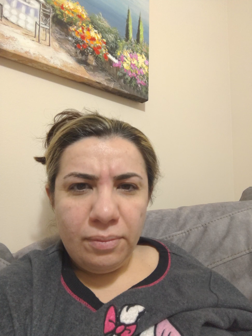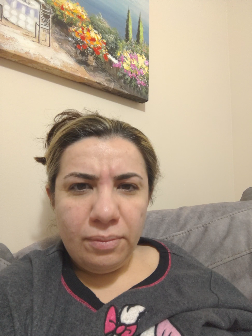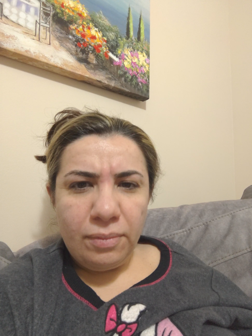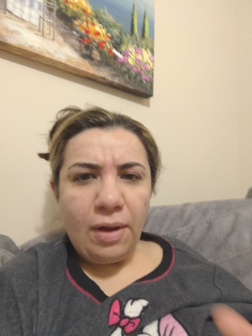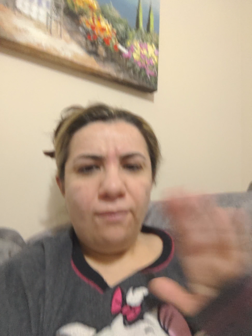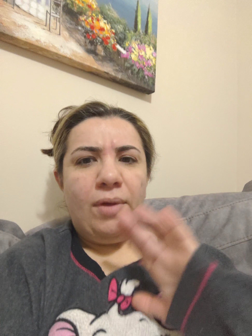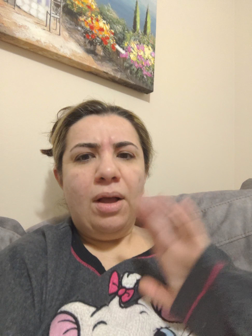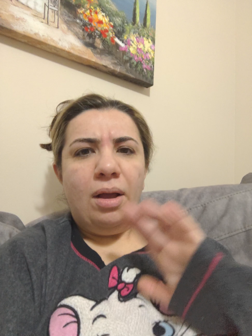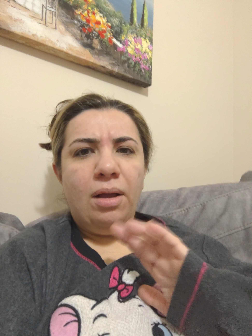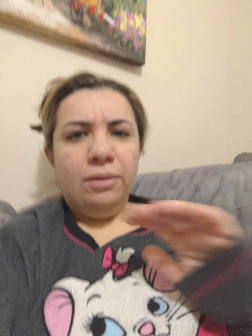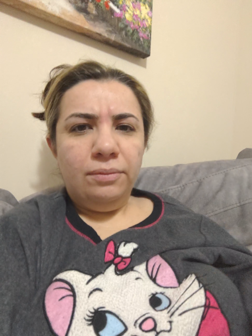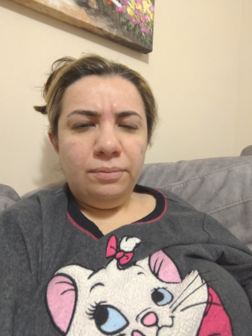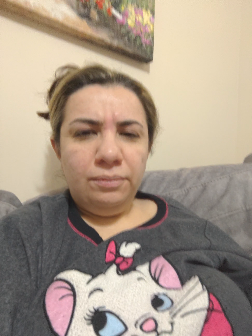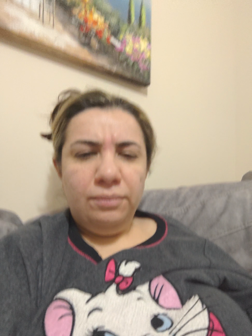fine